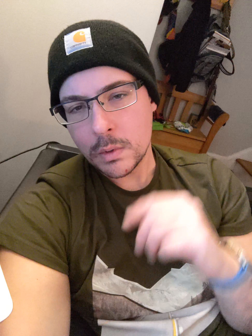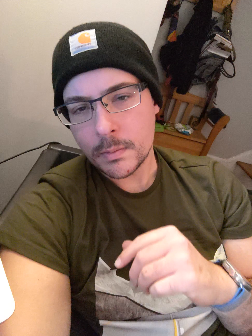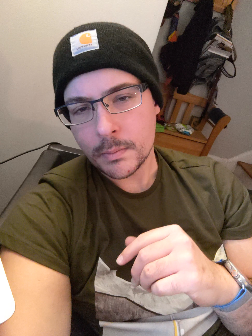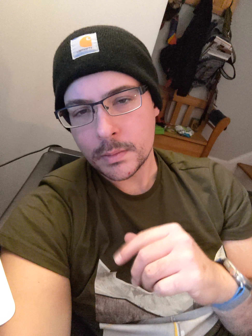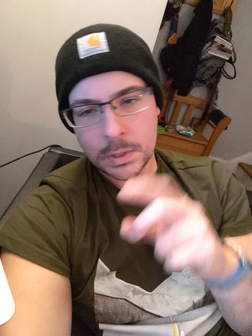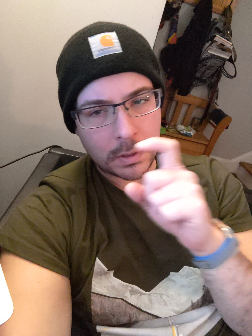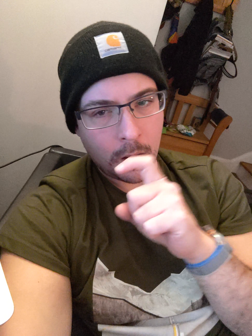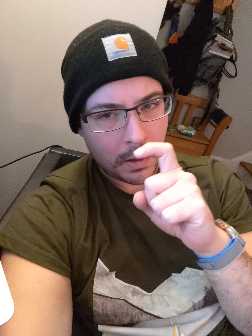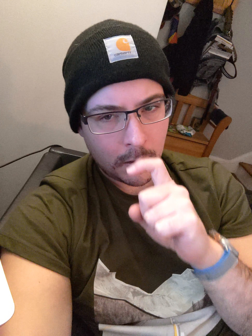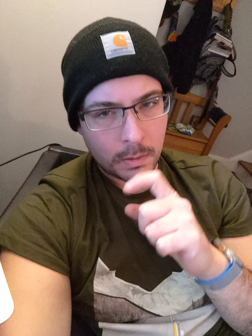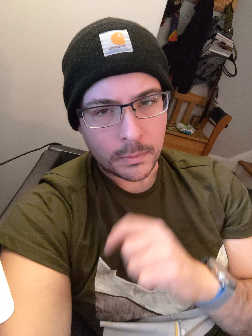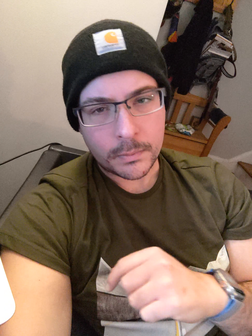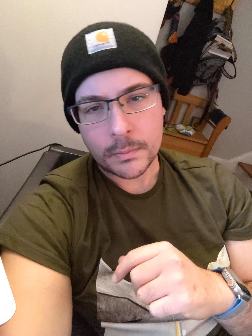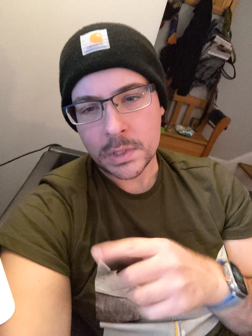doll